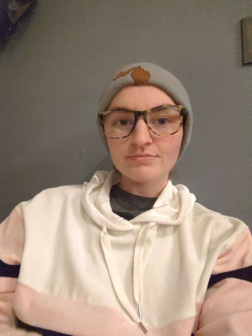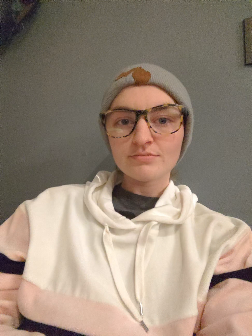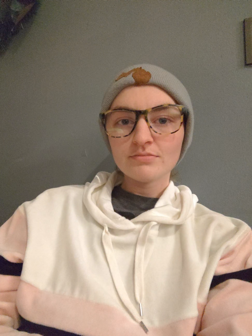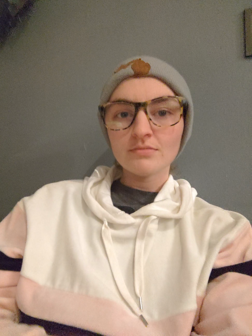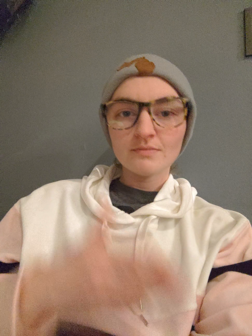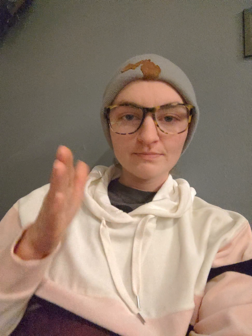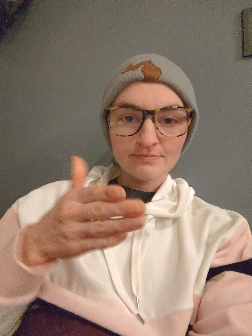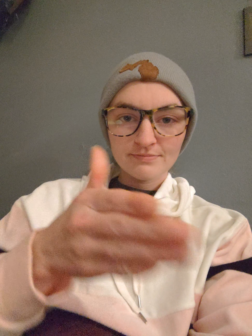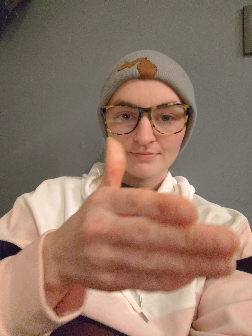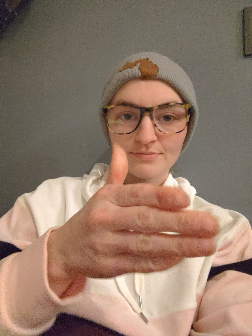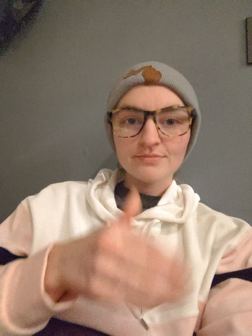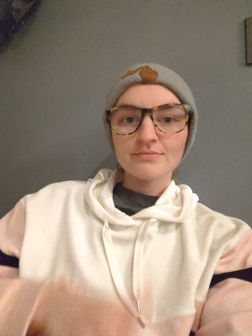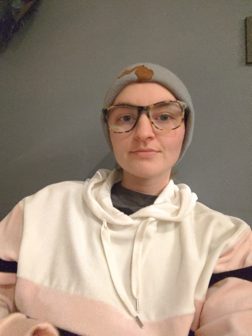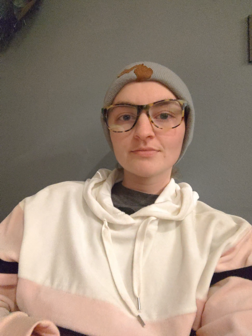fish